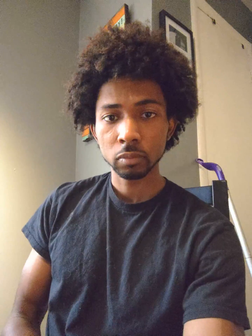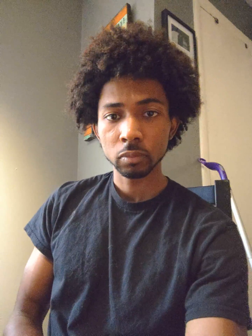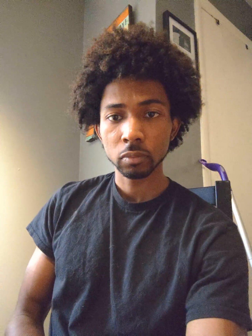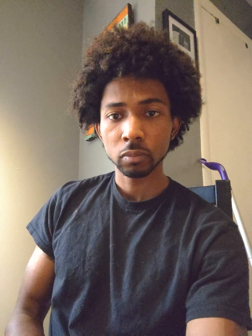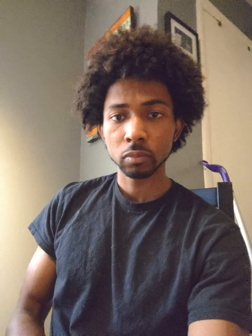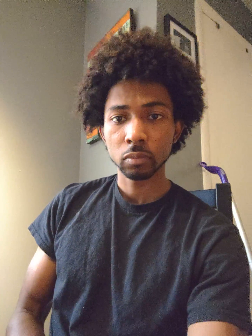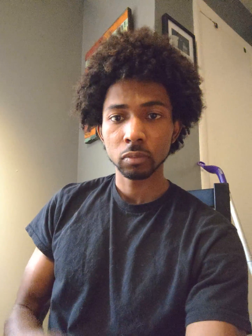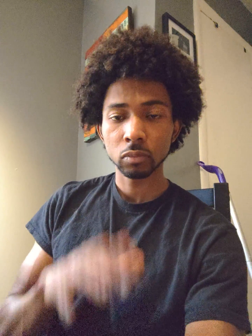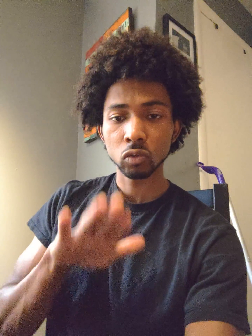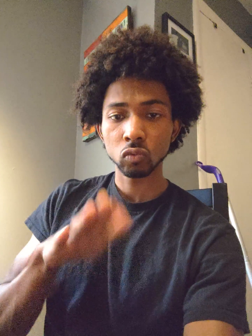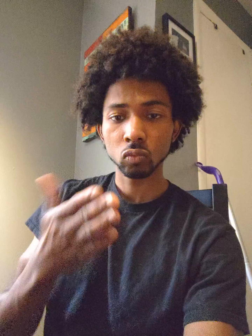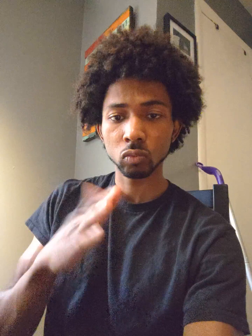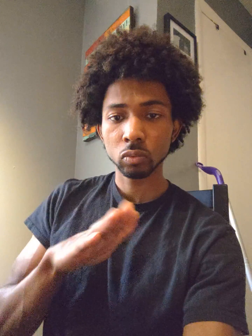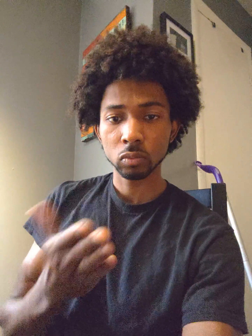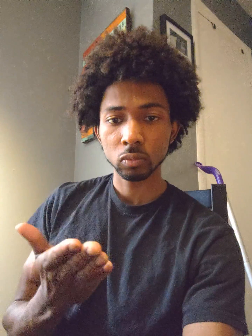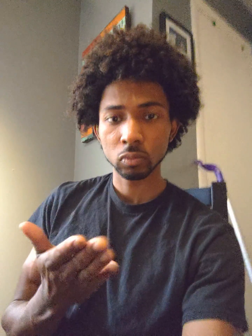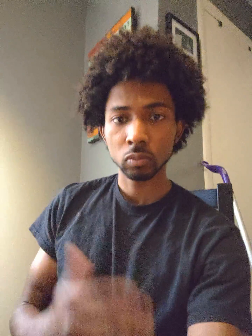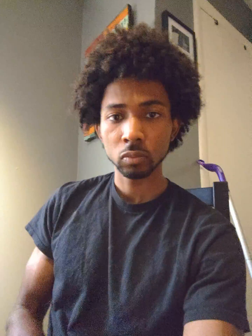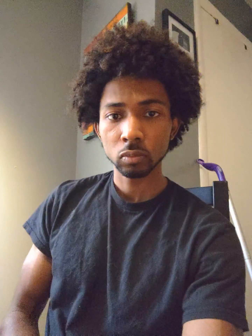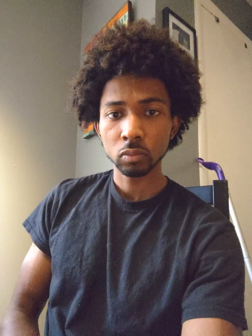kitchen